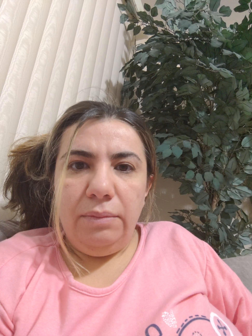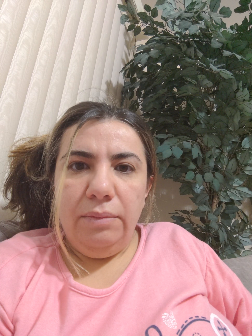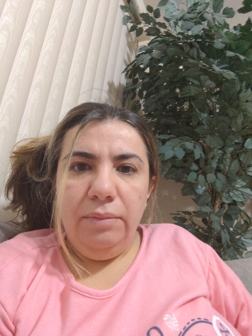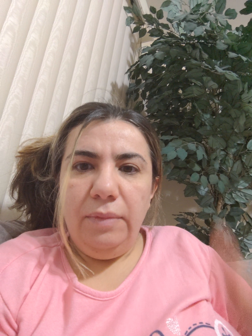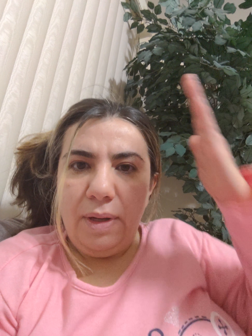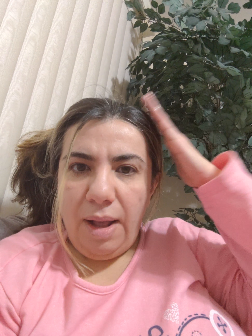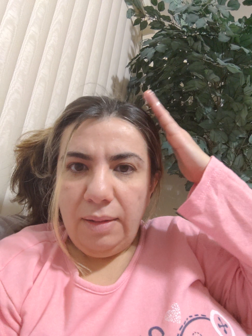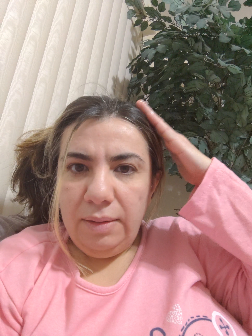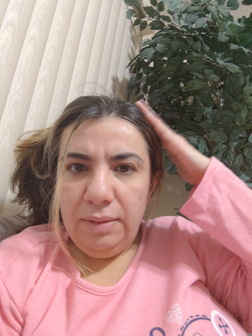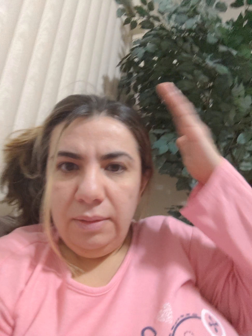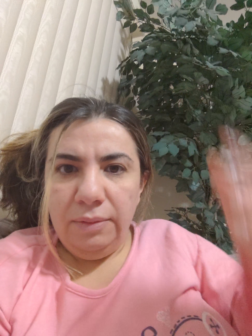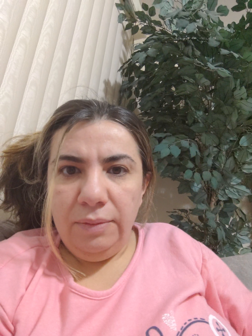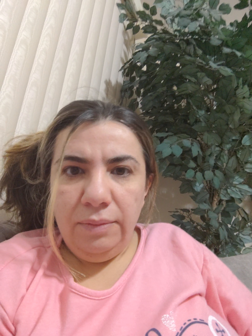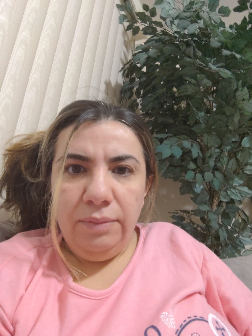hat